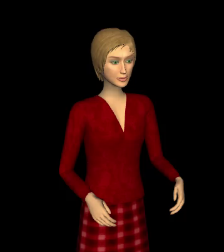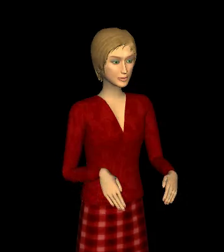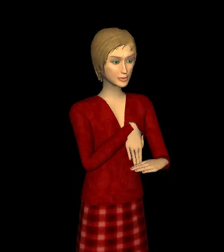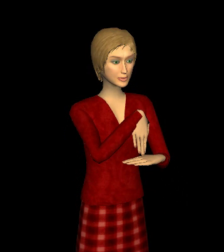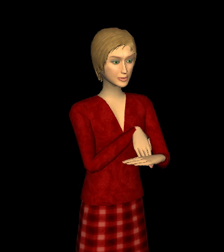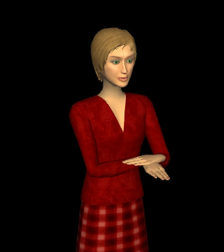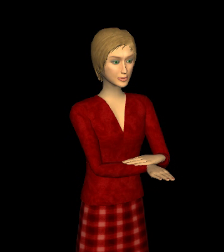قبو